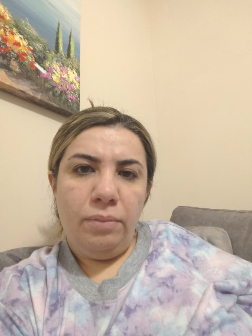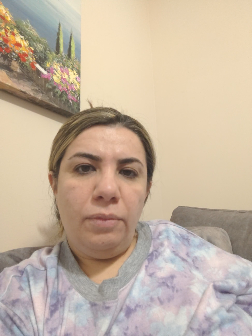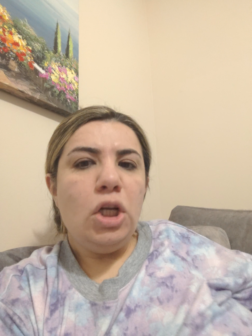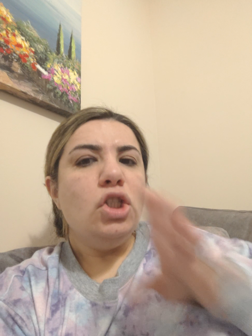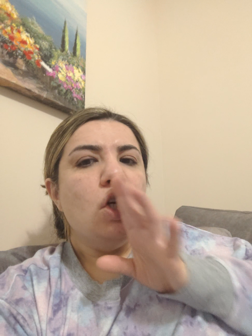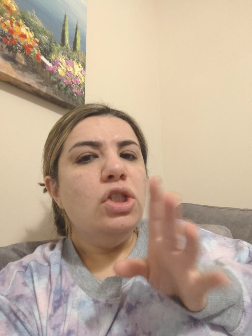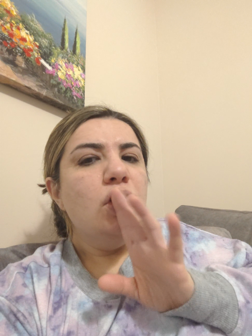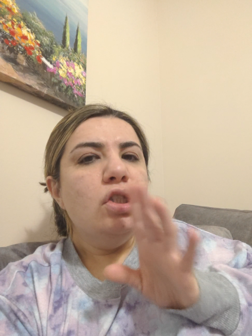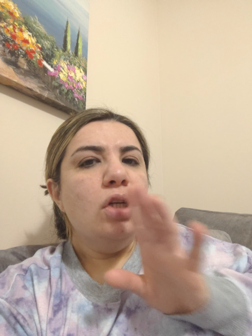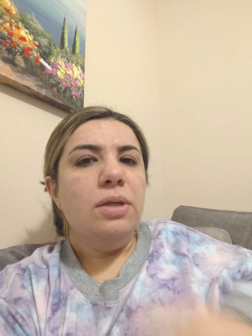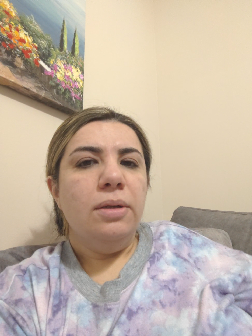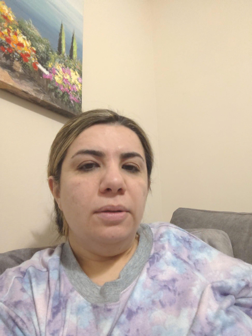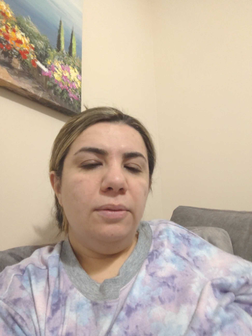talk